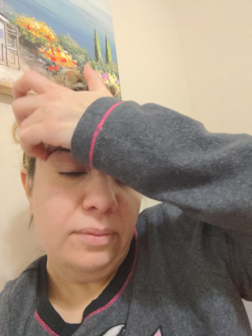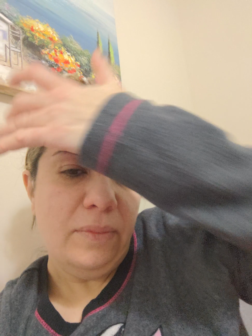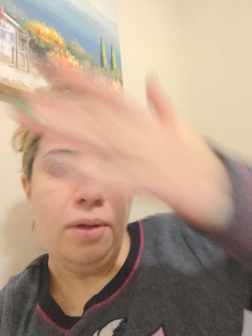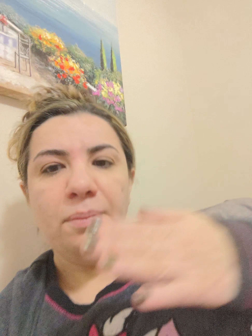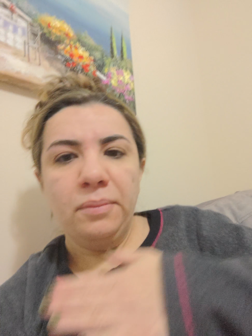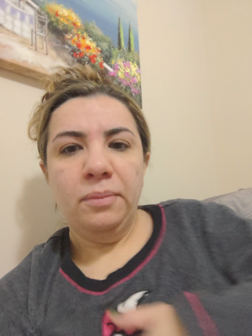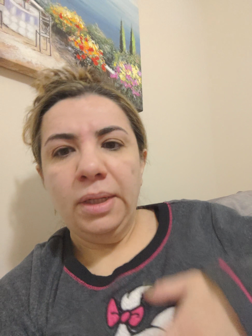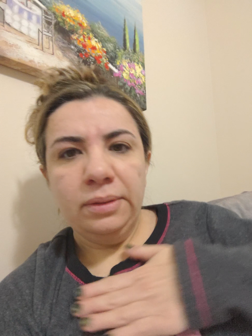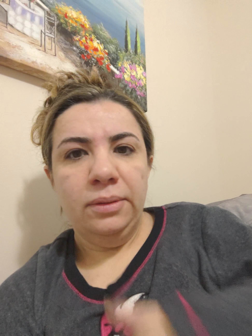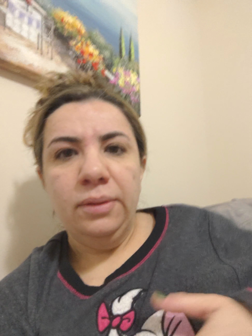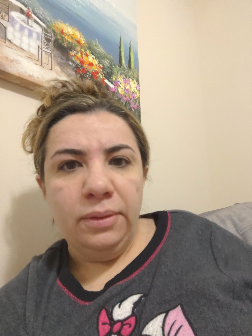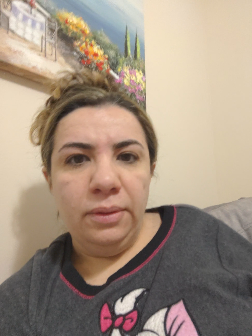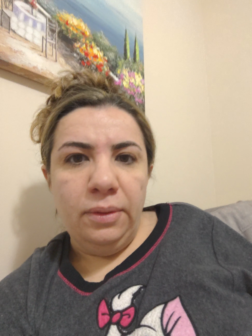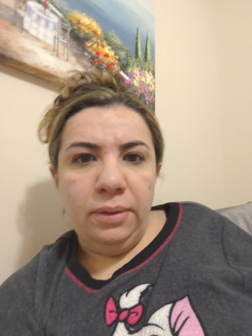please